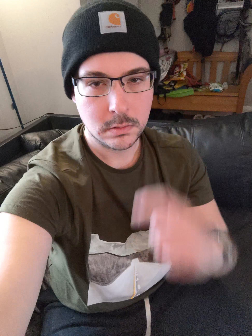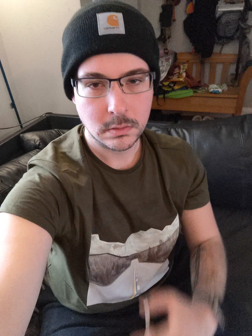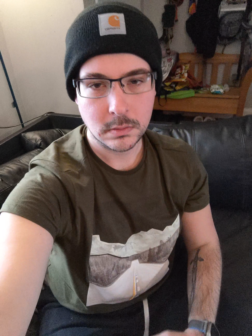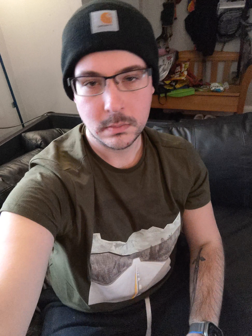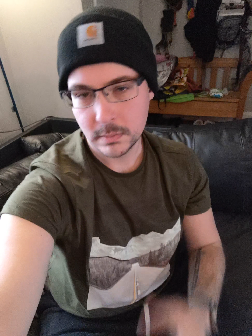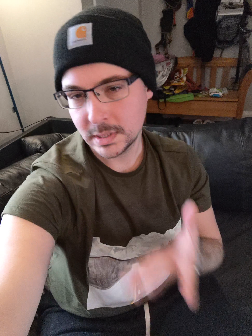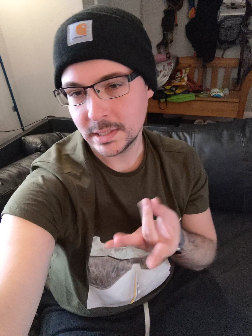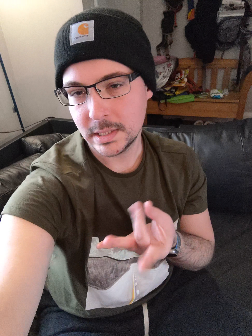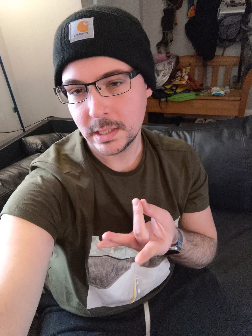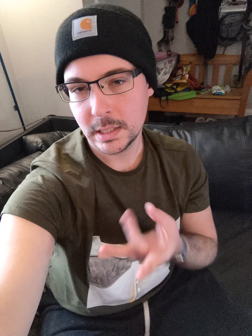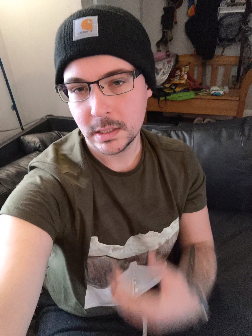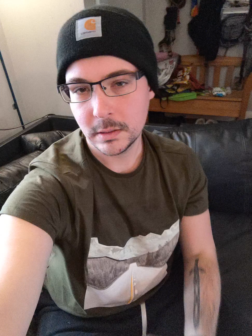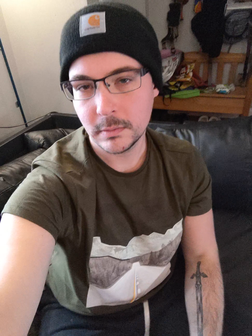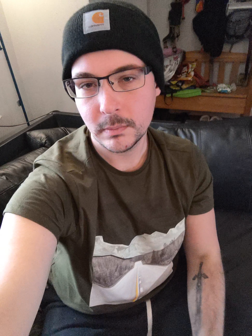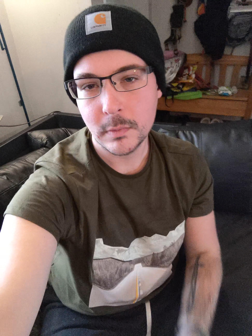sticky